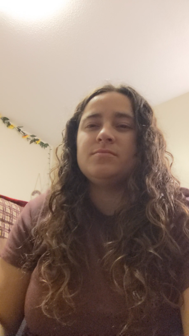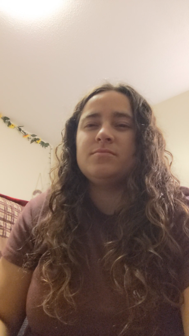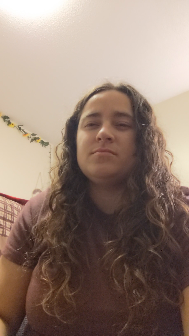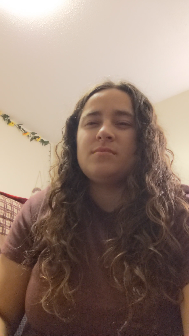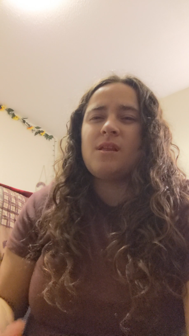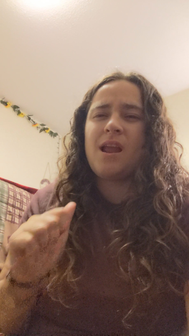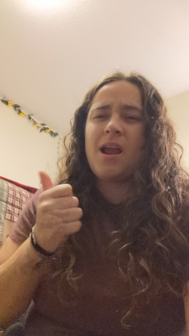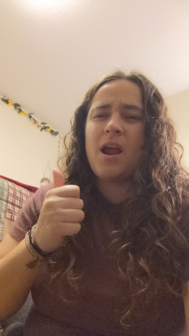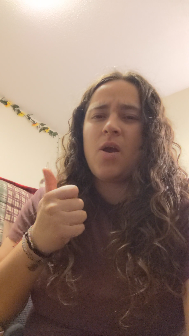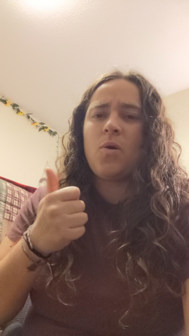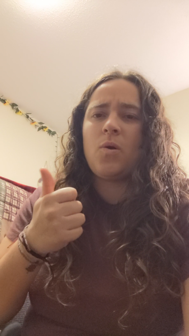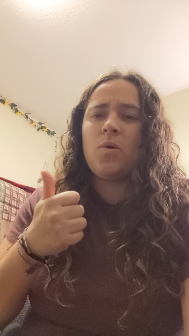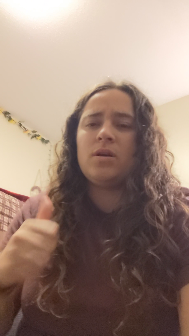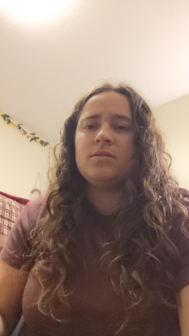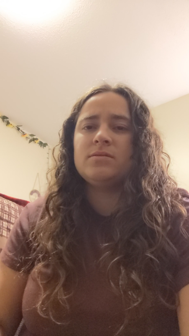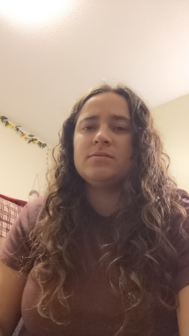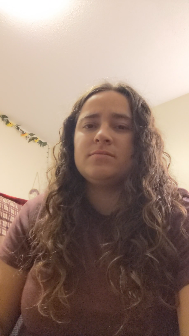how